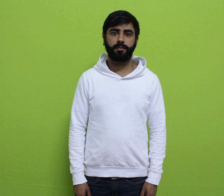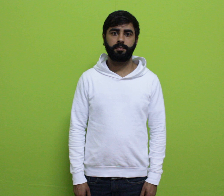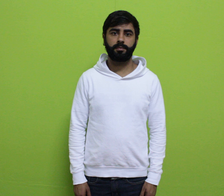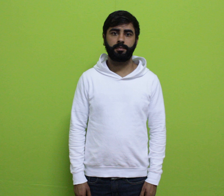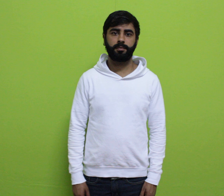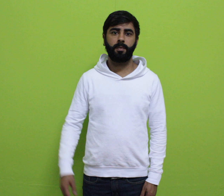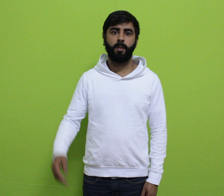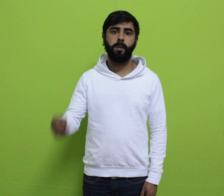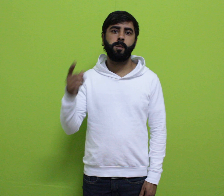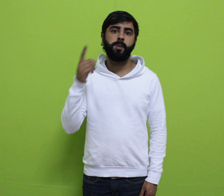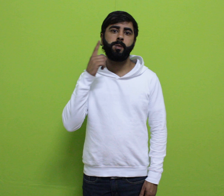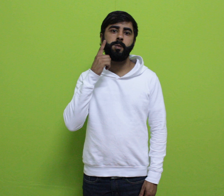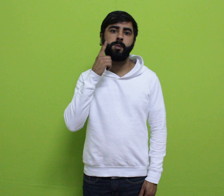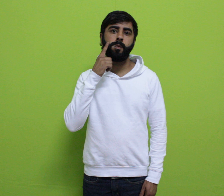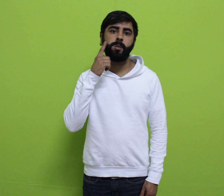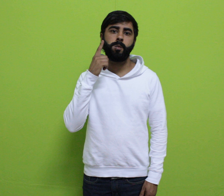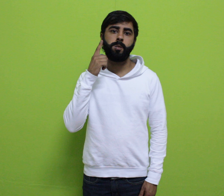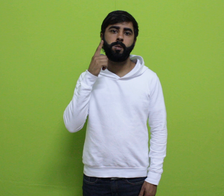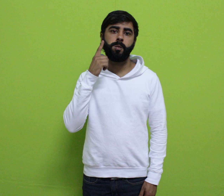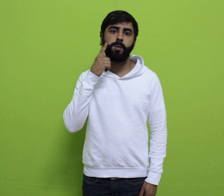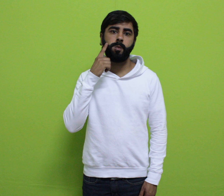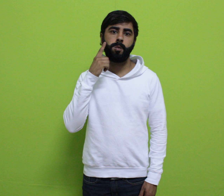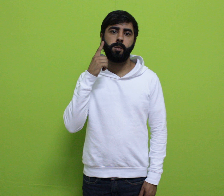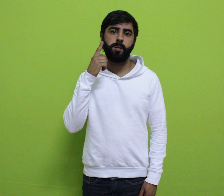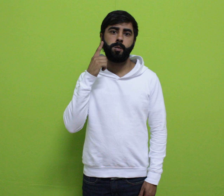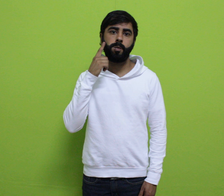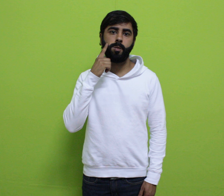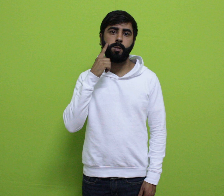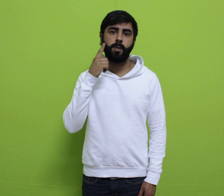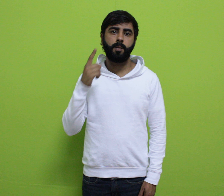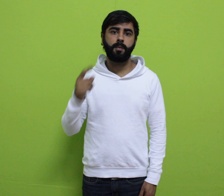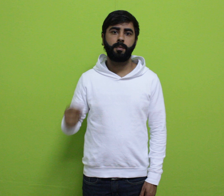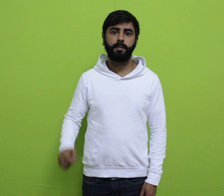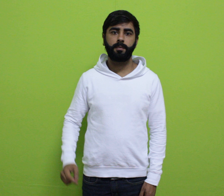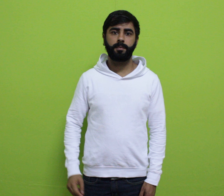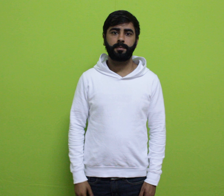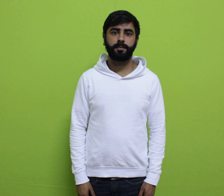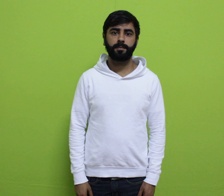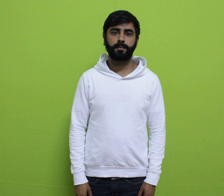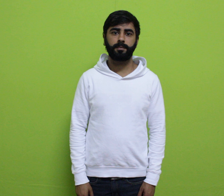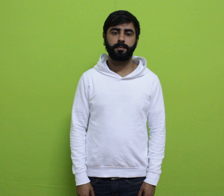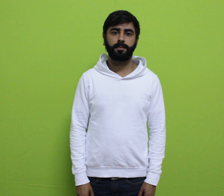bala